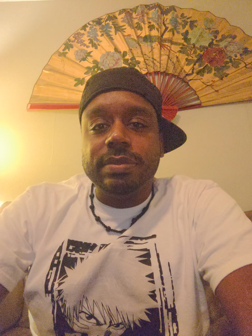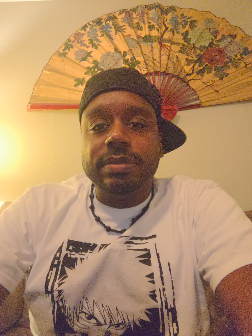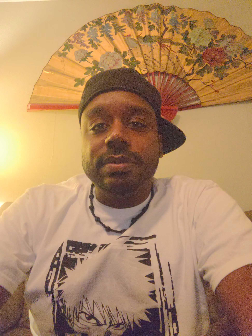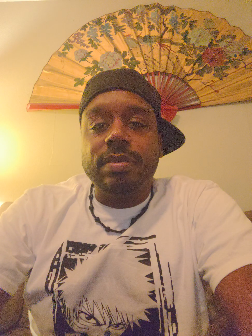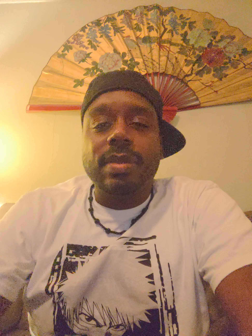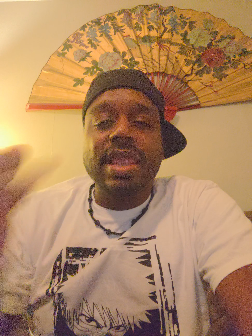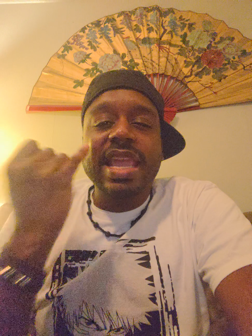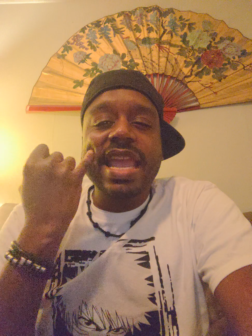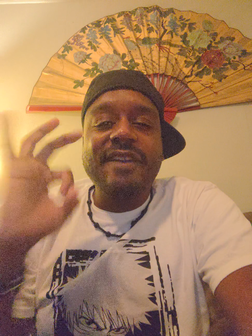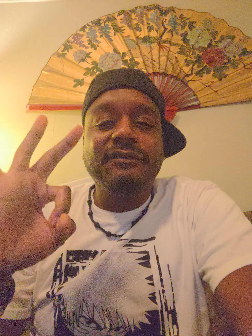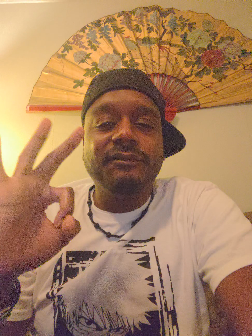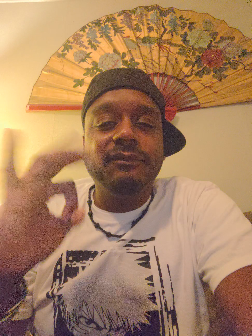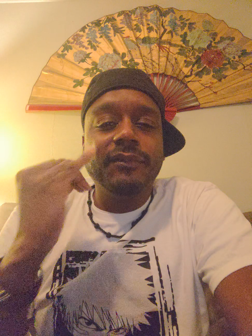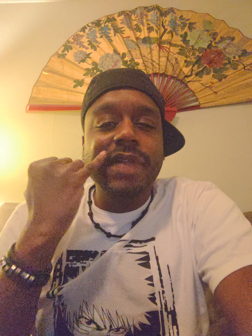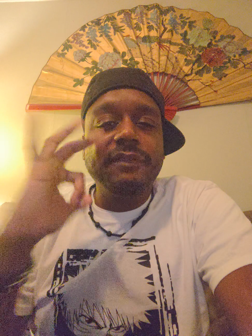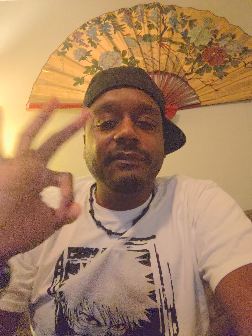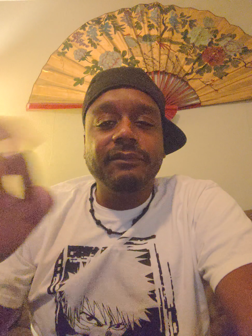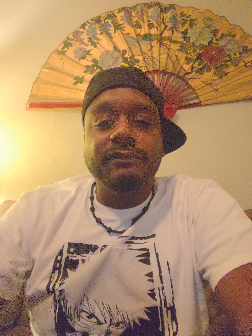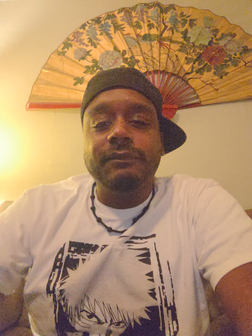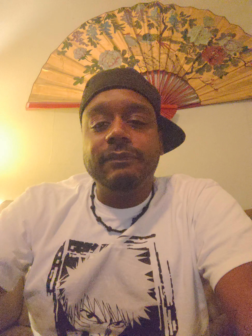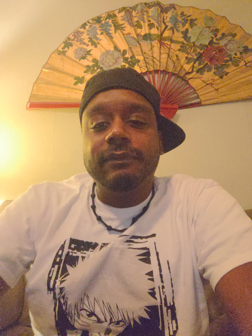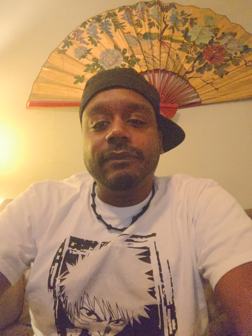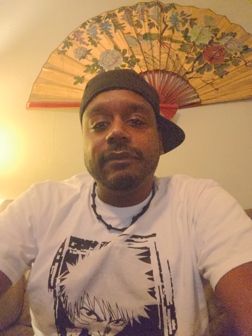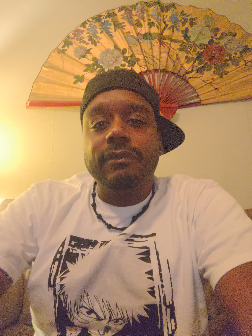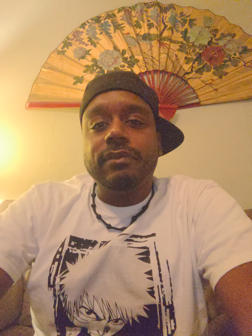if